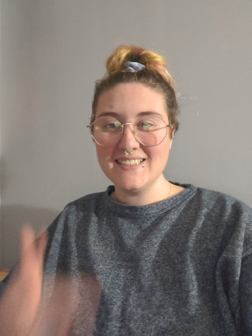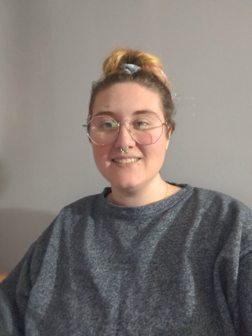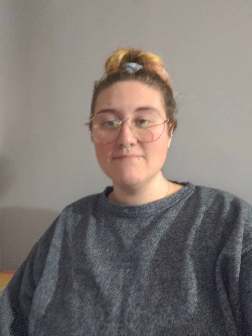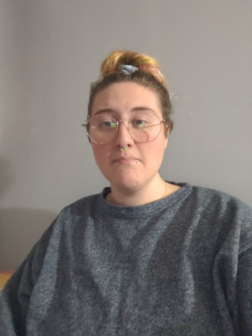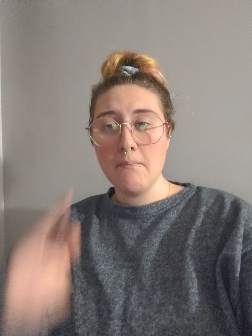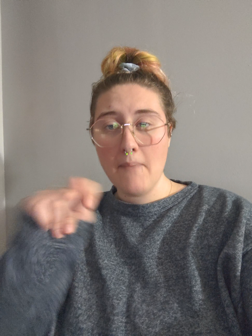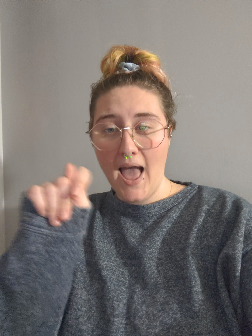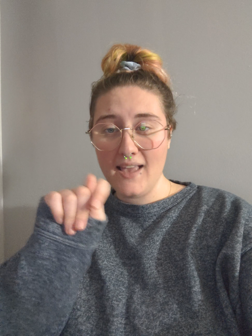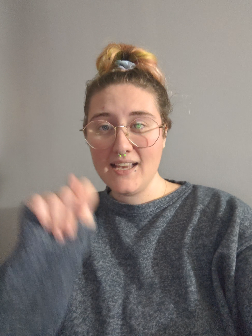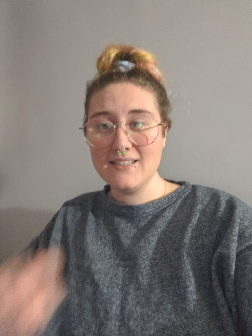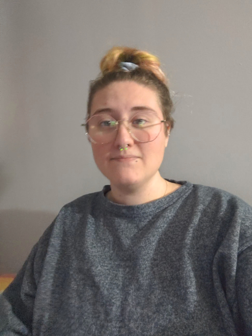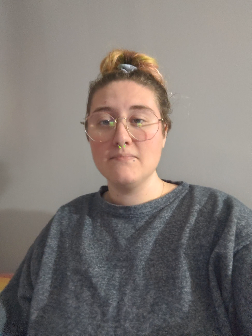potty